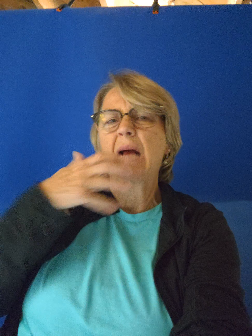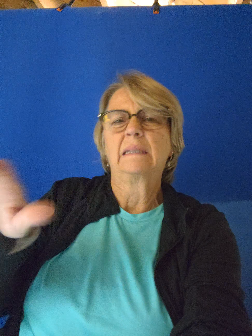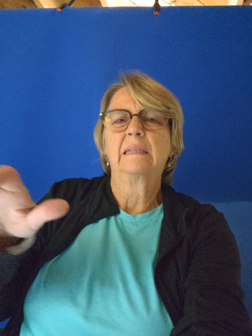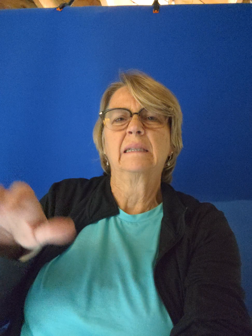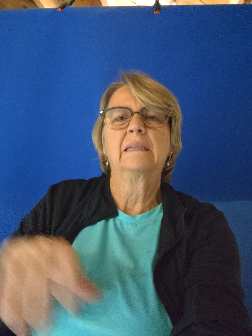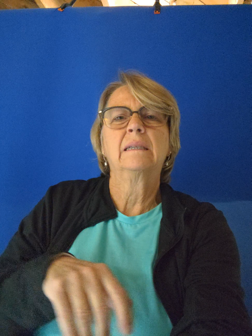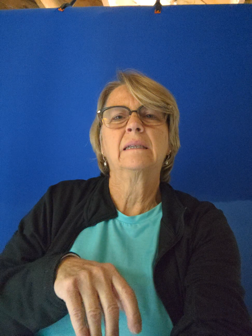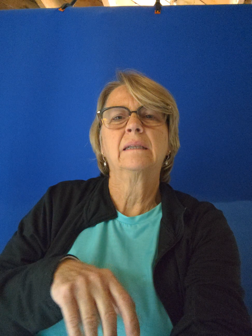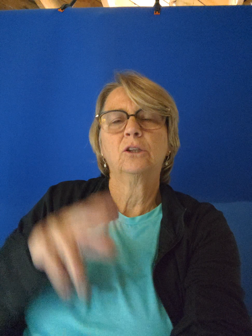hot